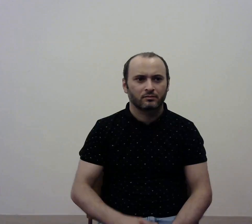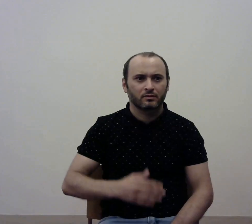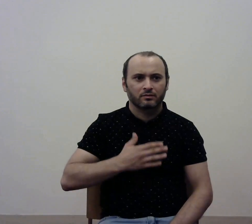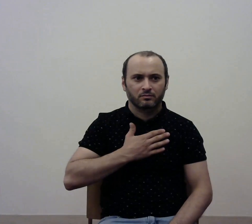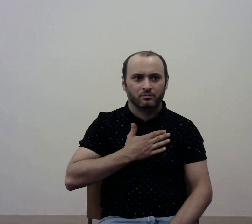mən